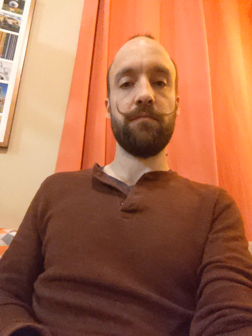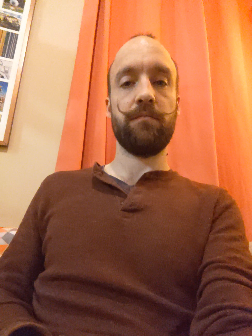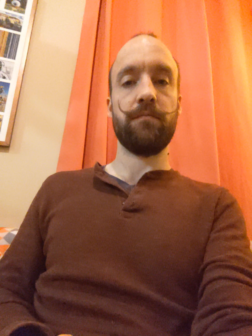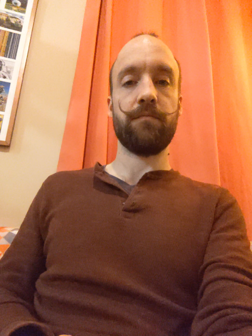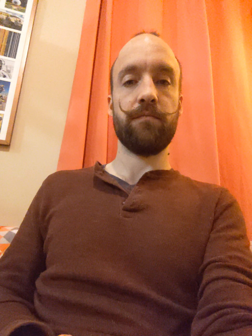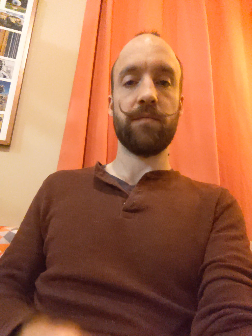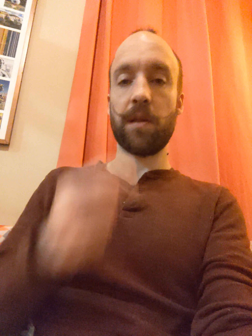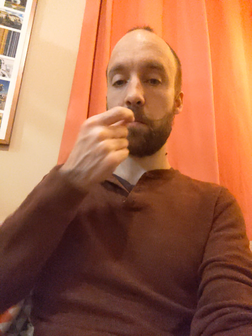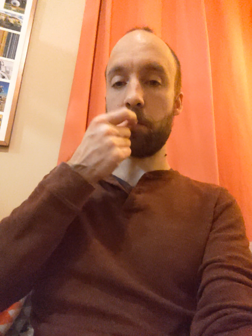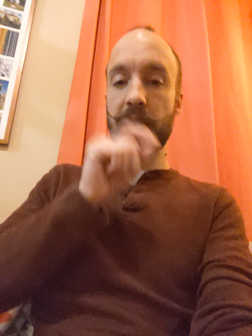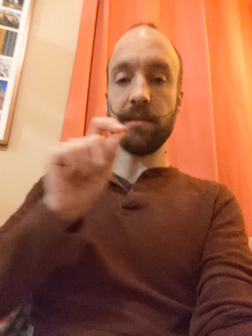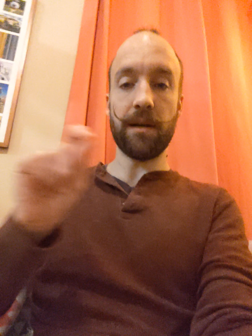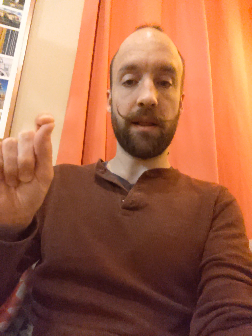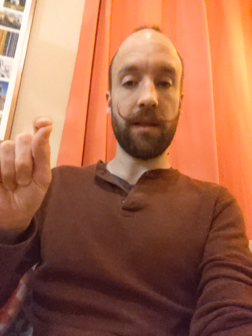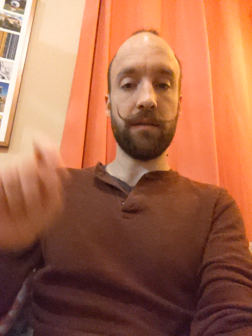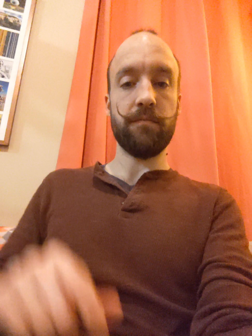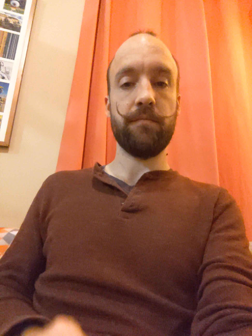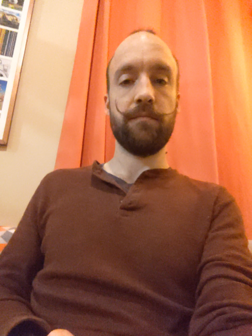pencil